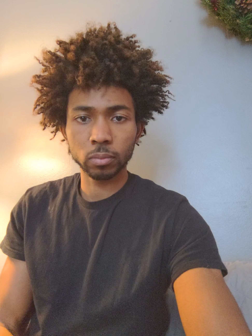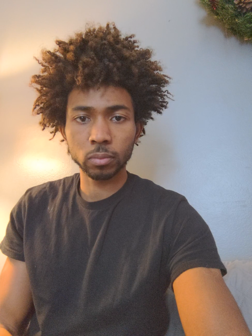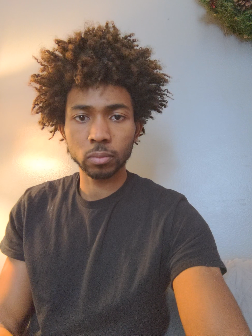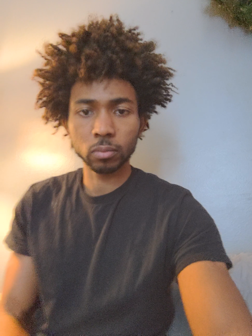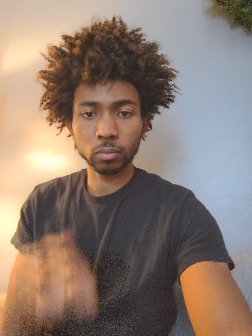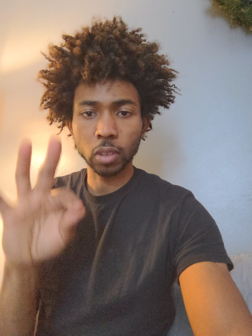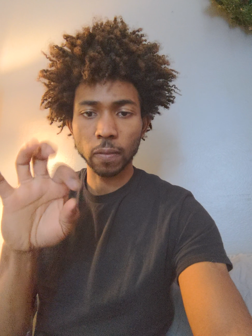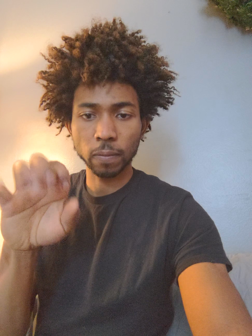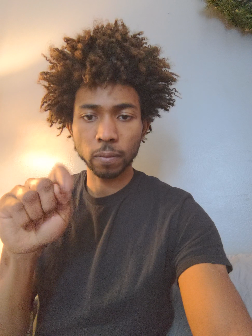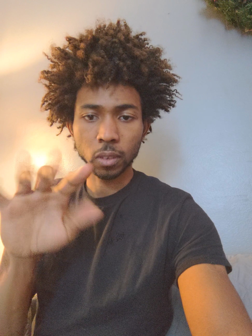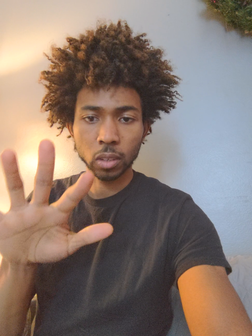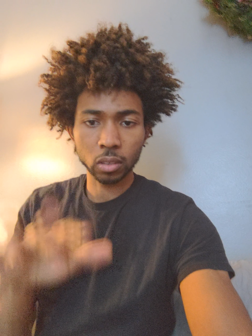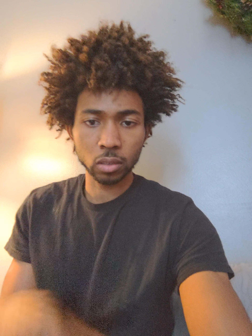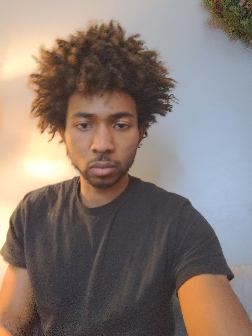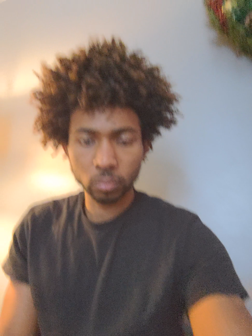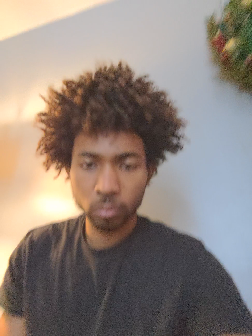feet